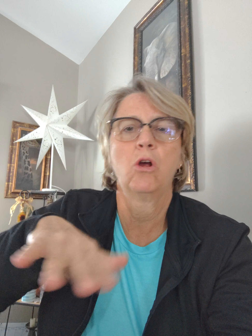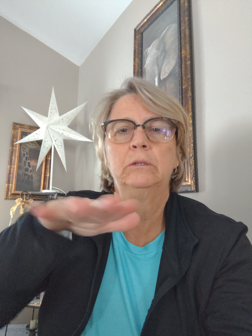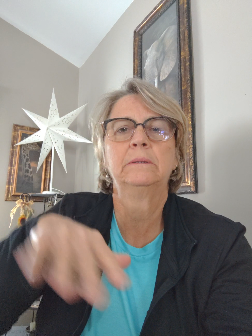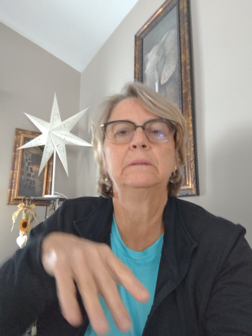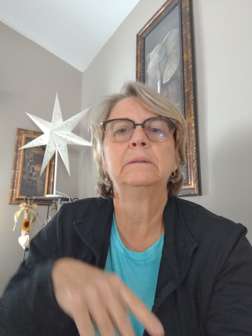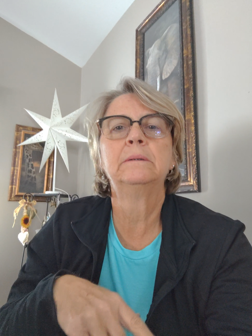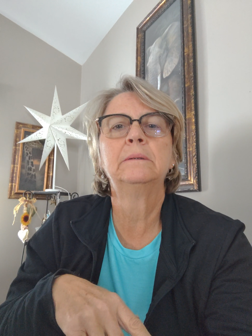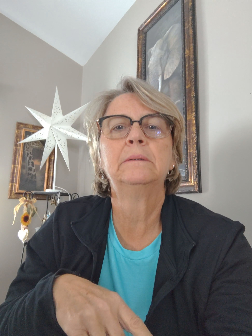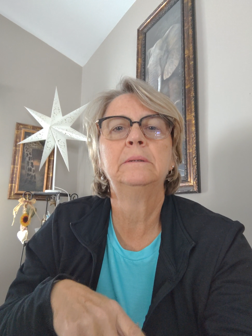backyard